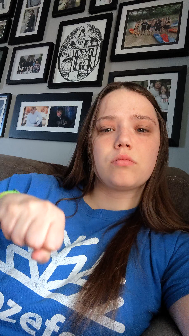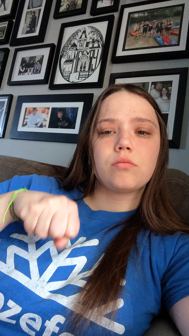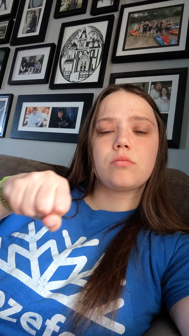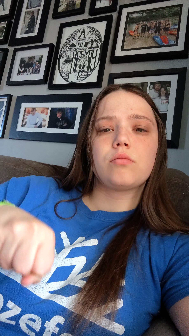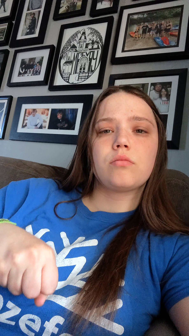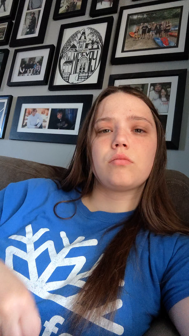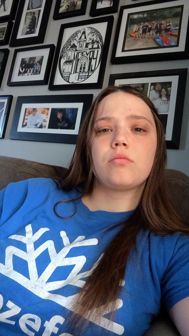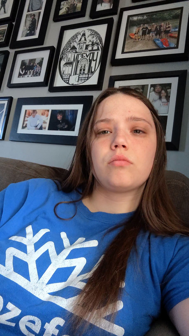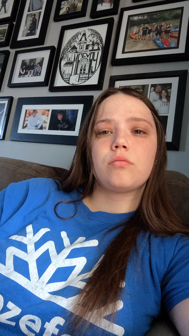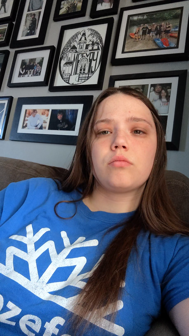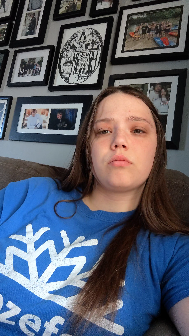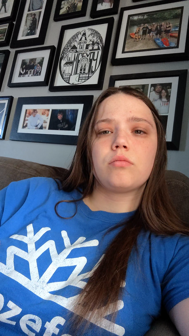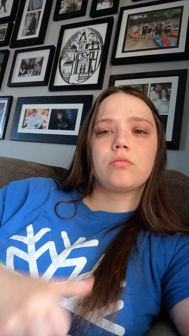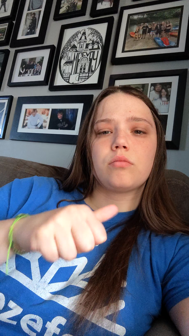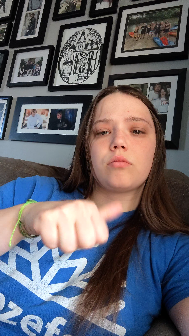other